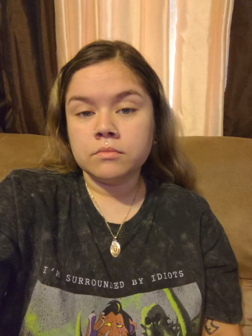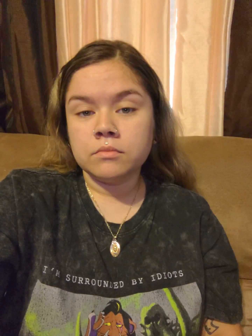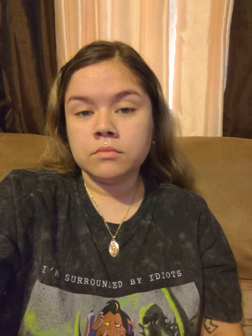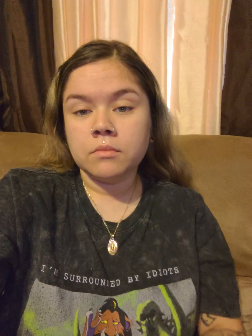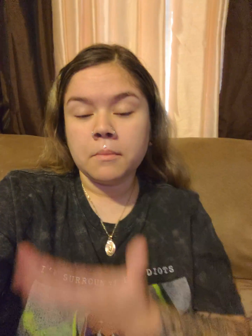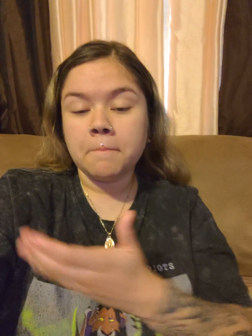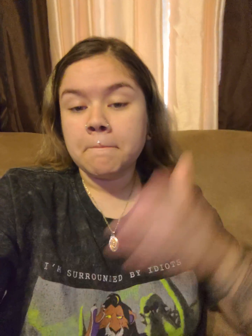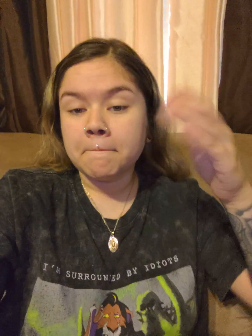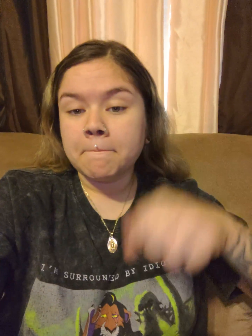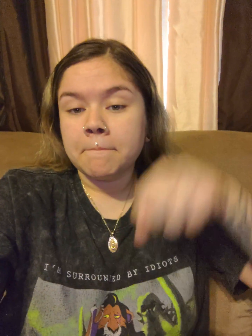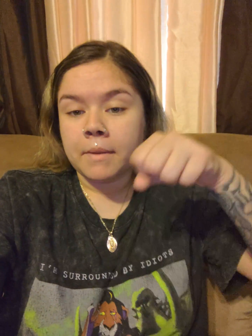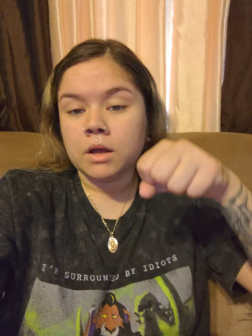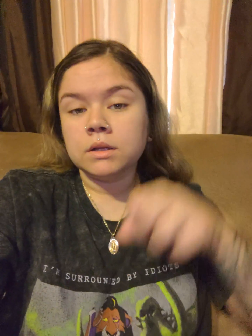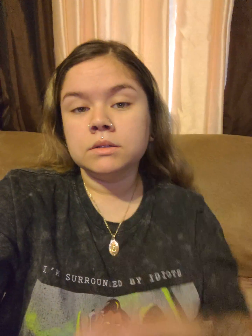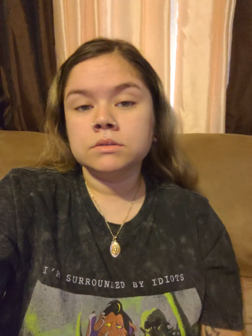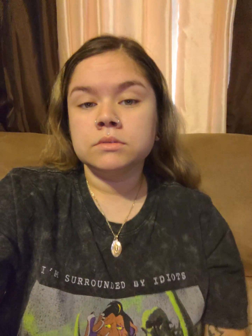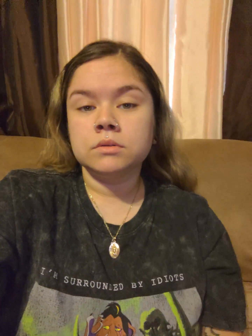bucket